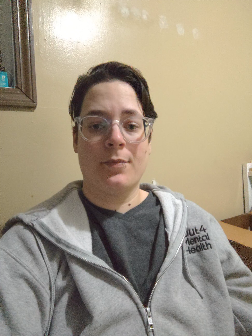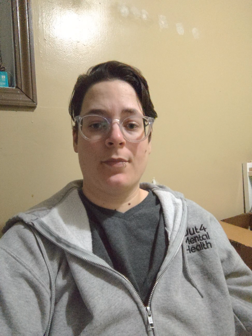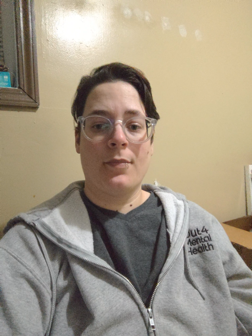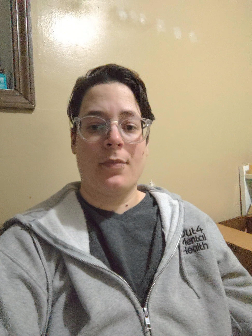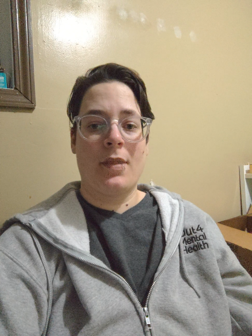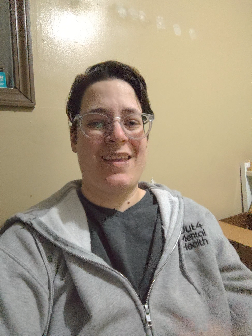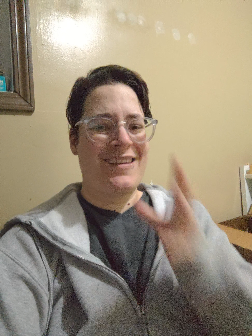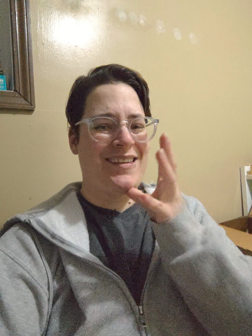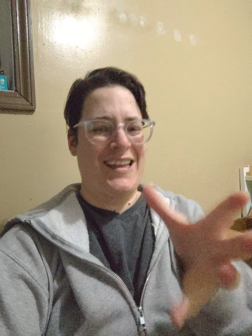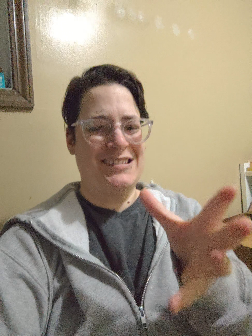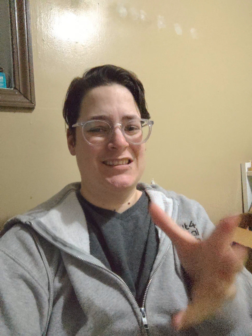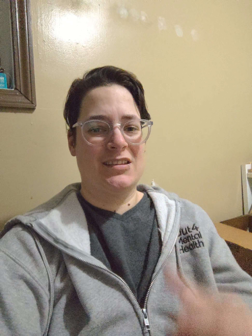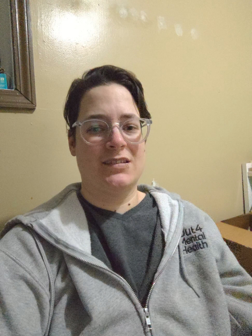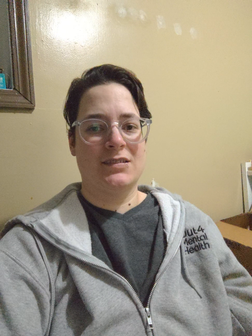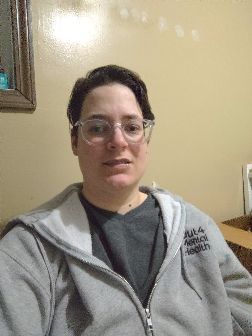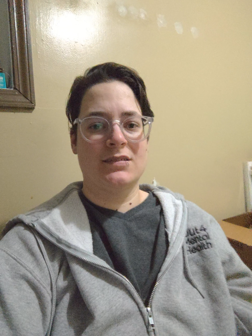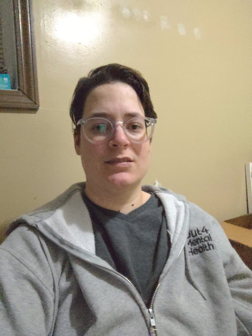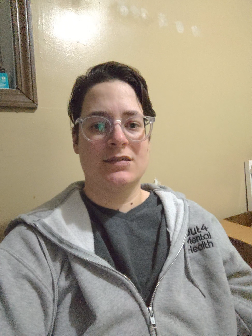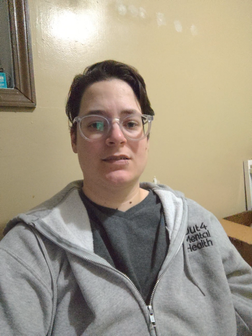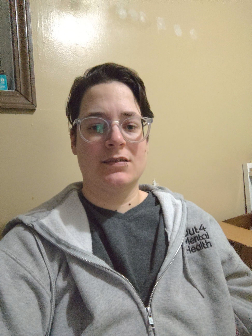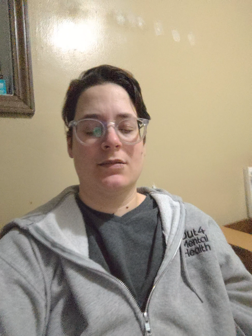hate